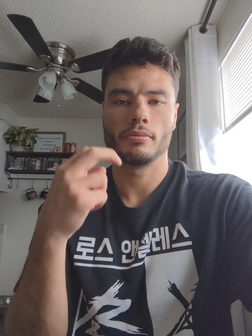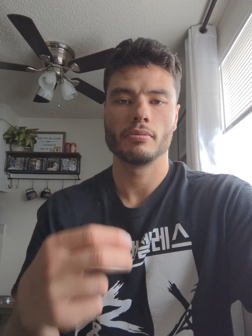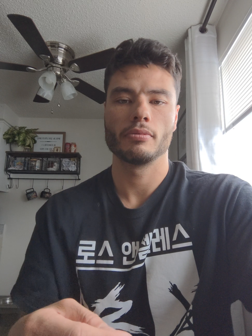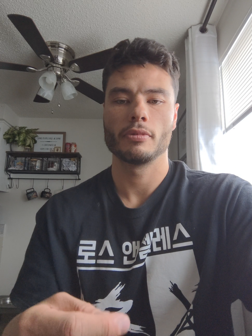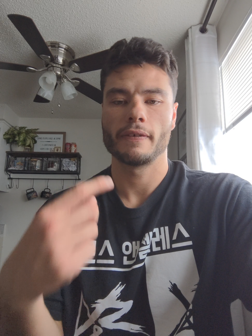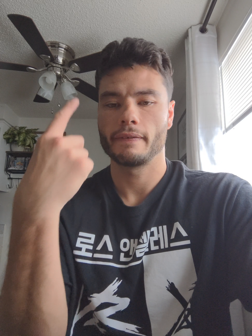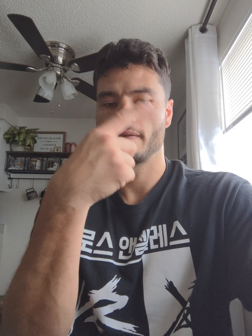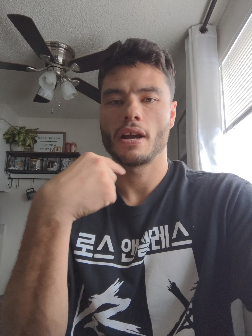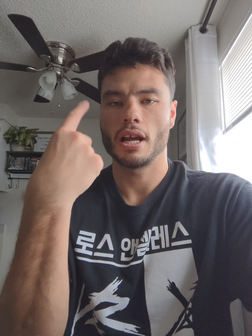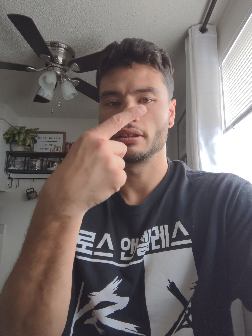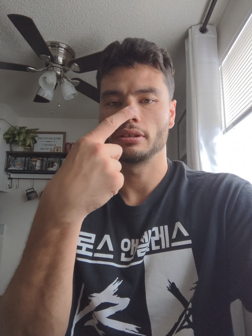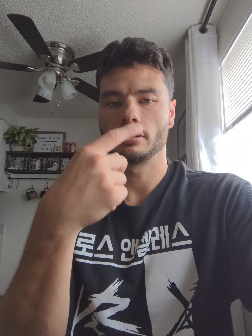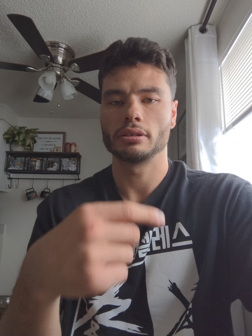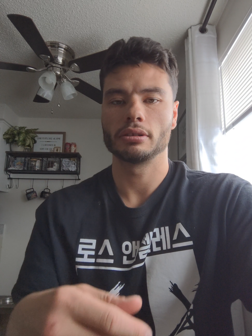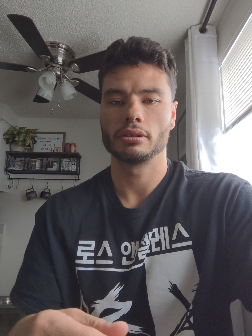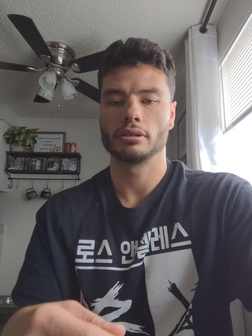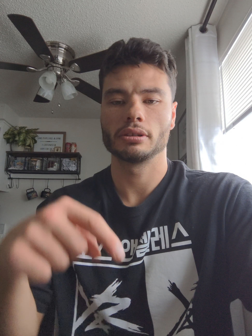face